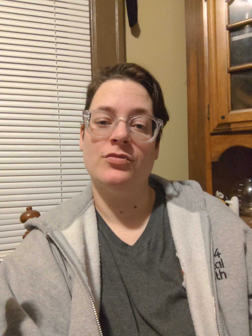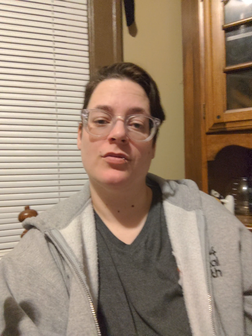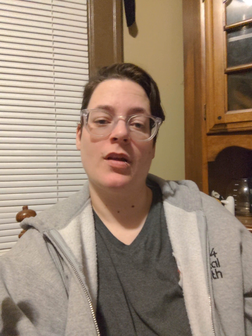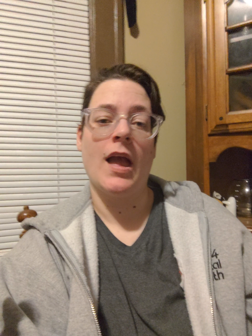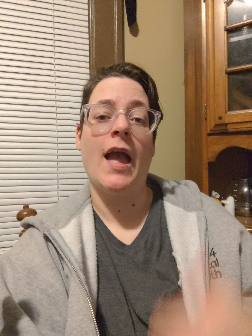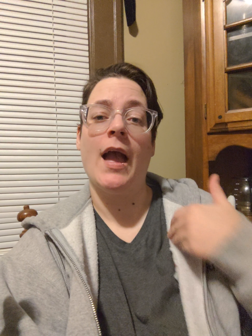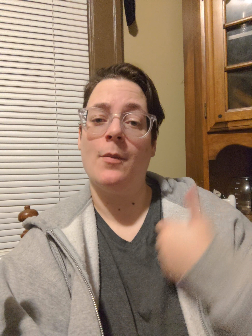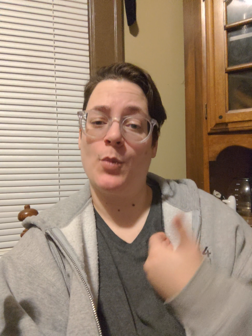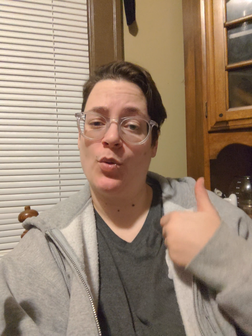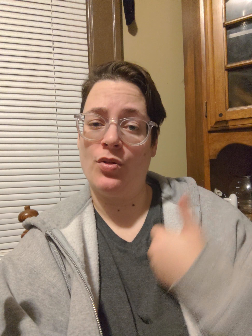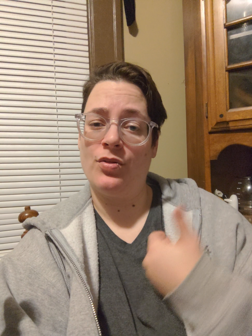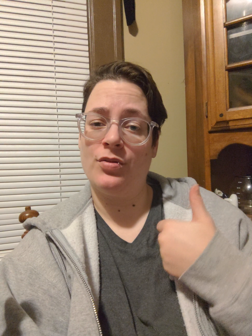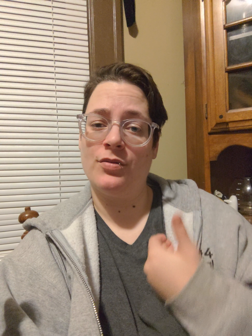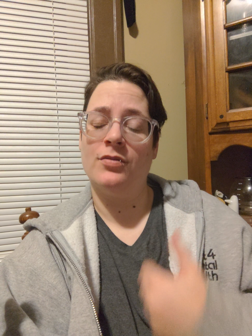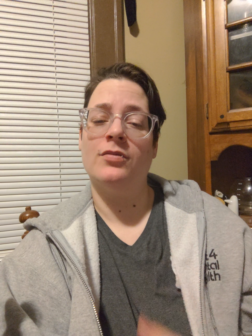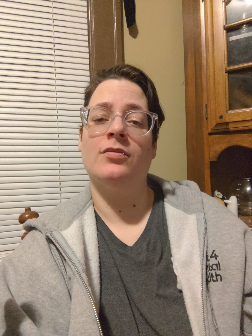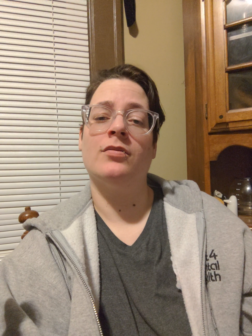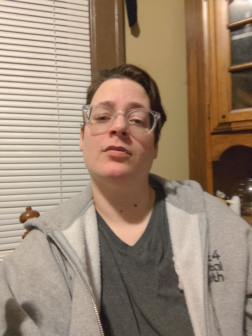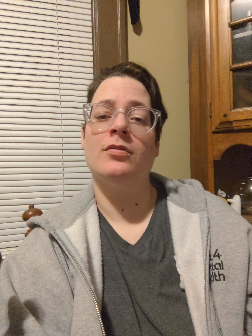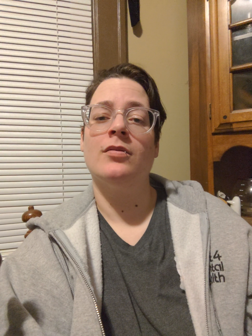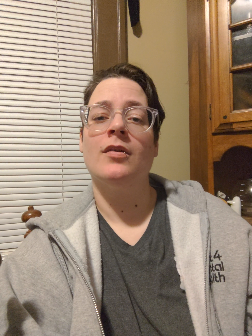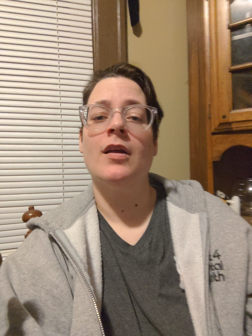animal